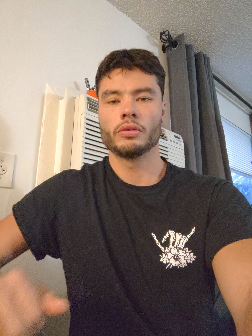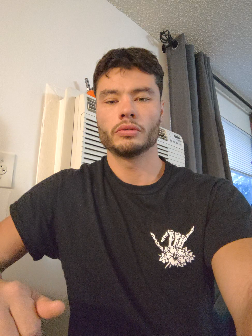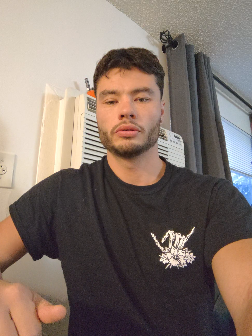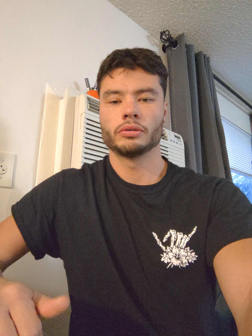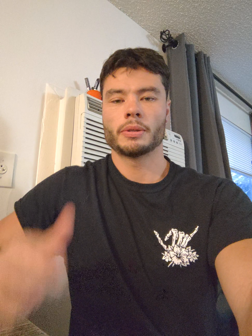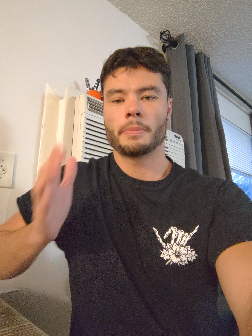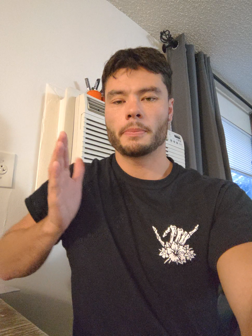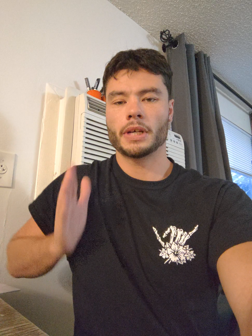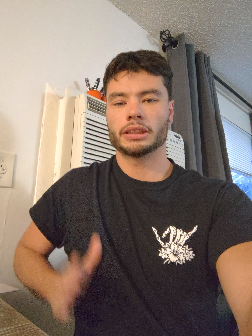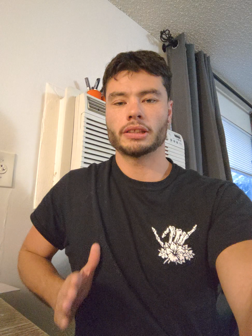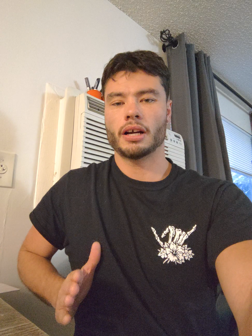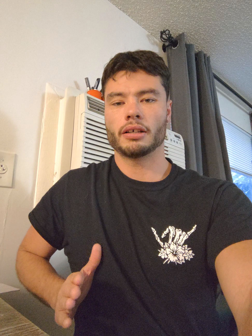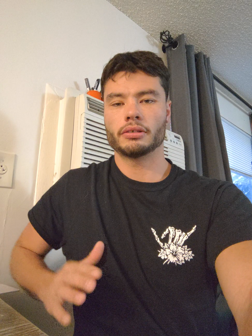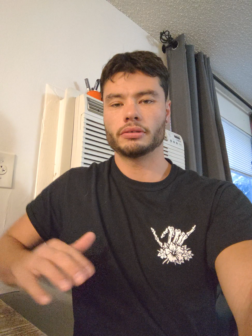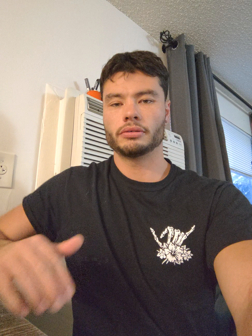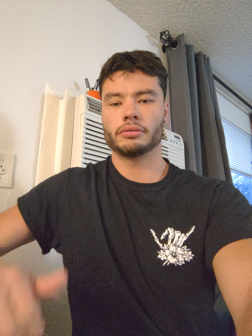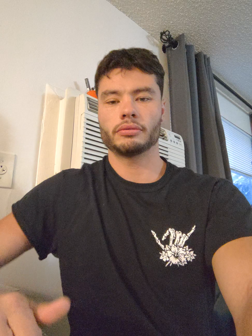beside